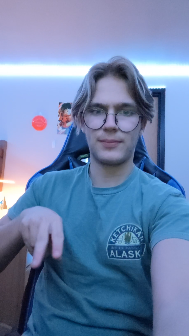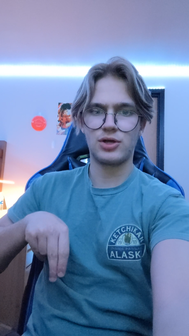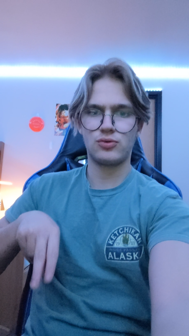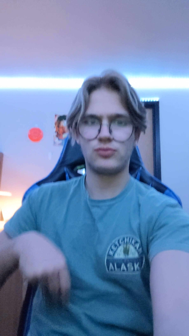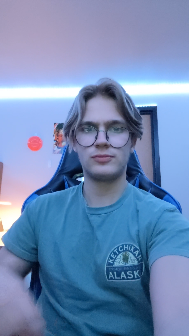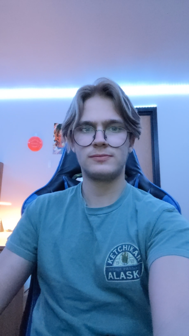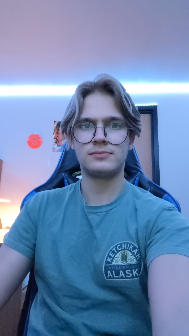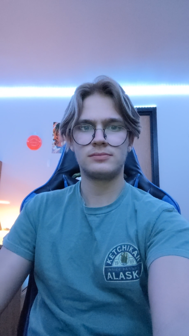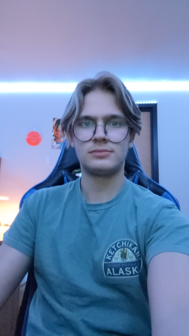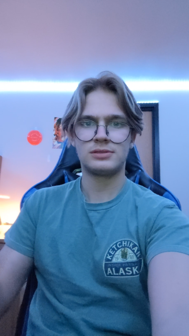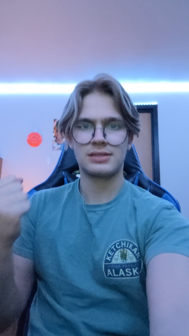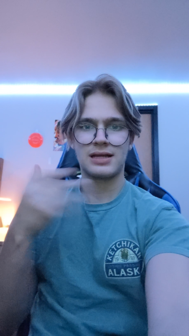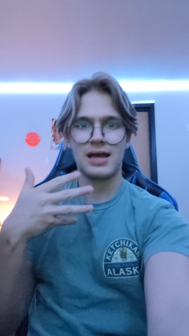scared